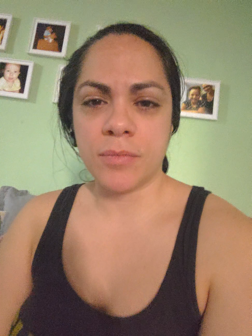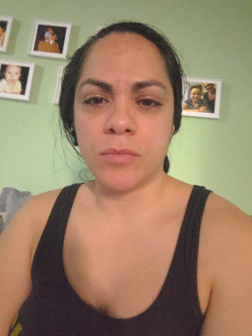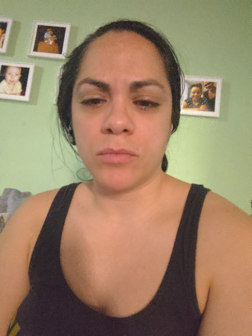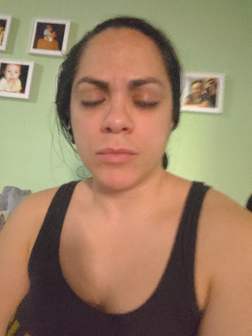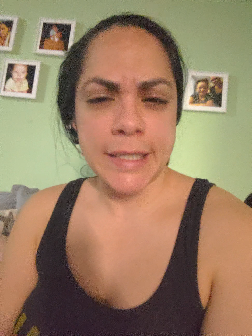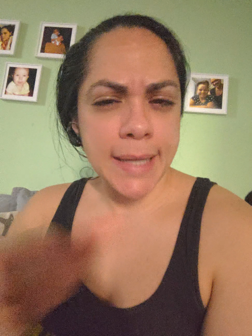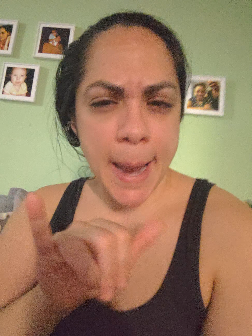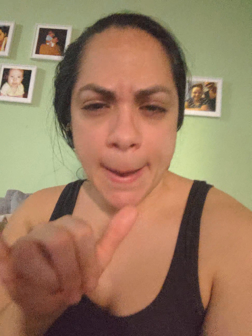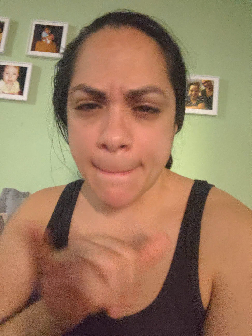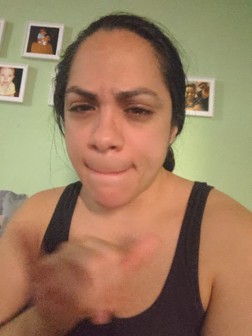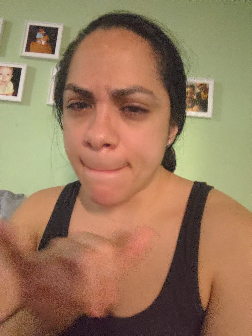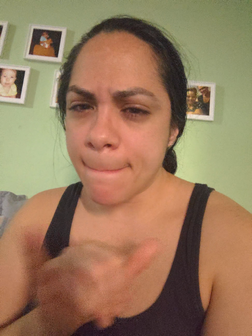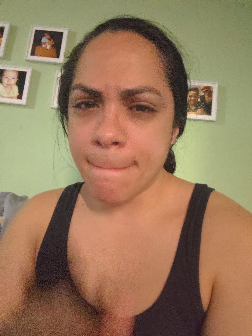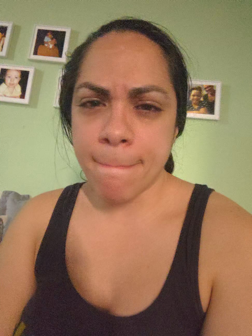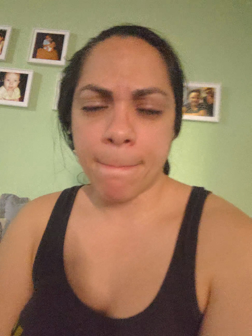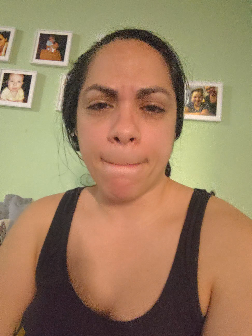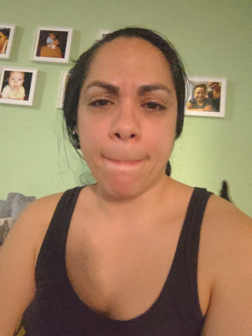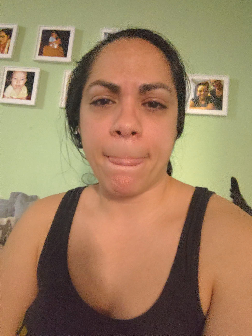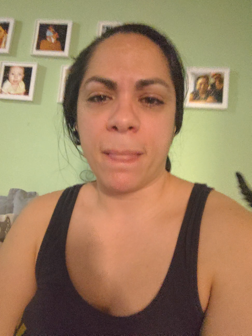same